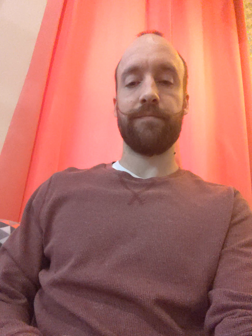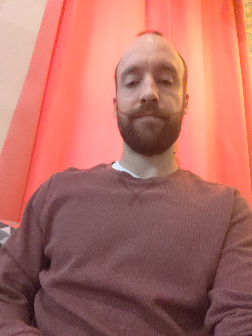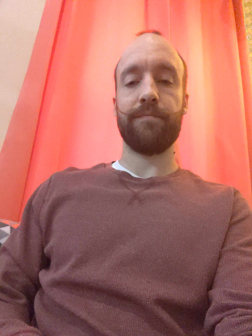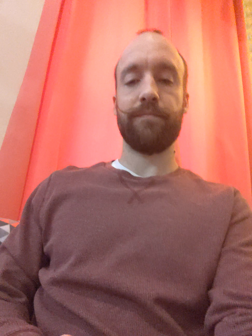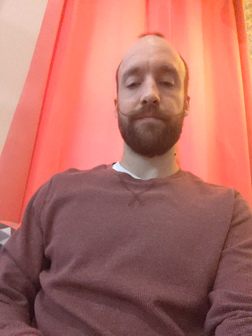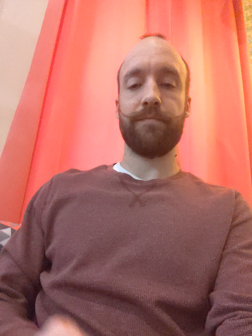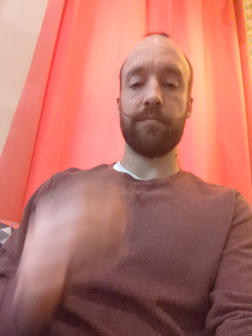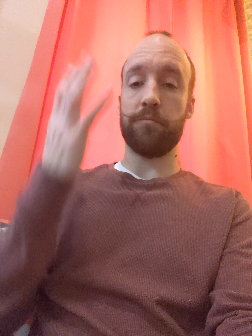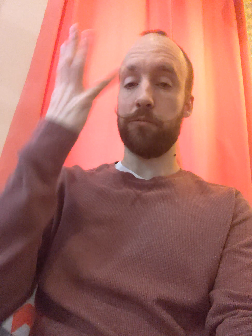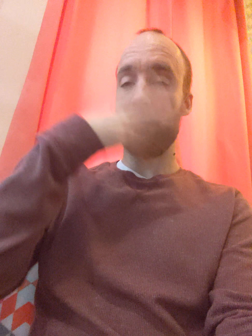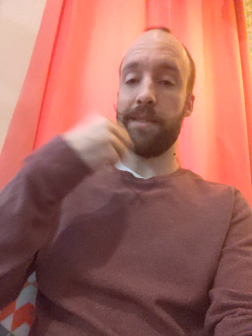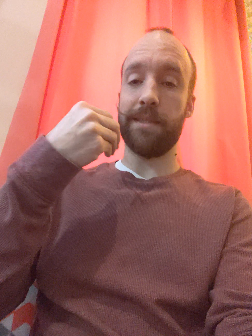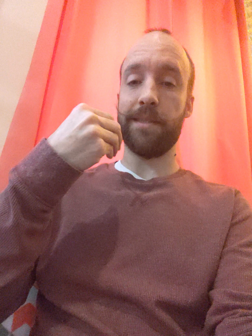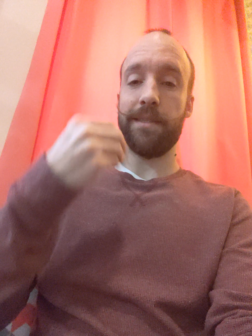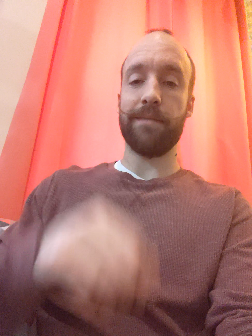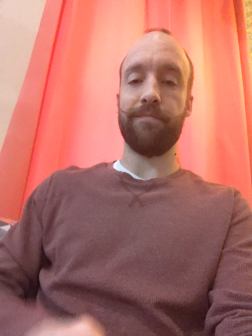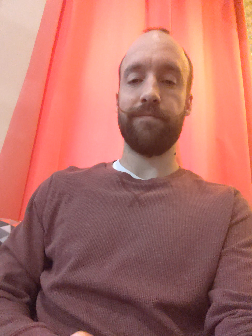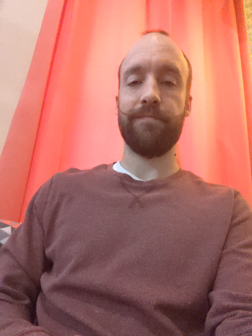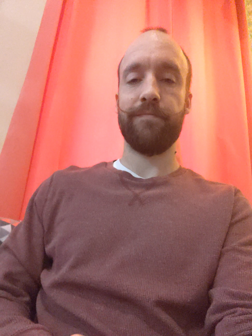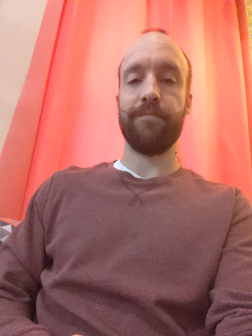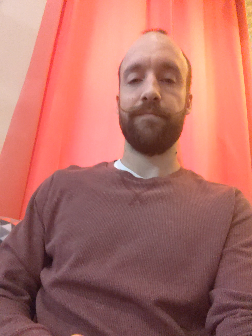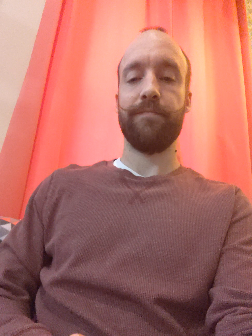pretty